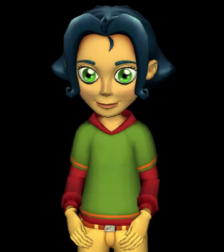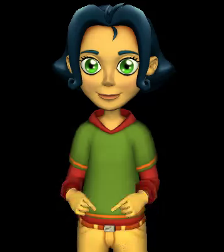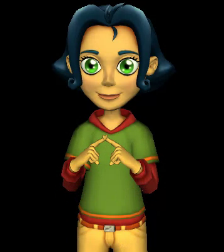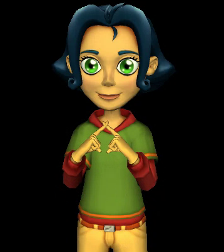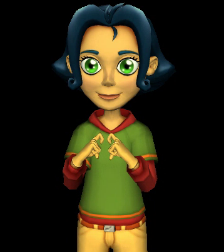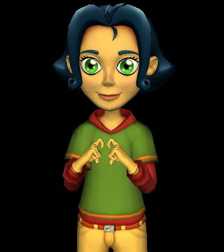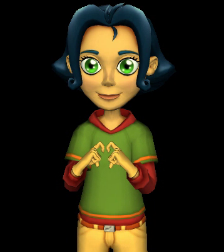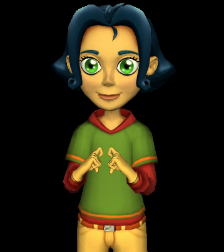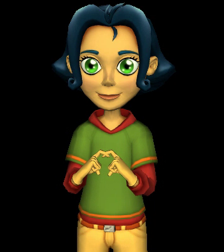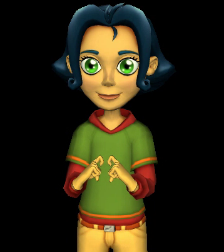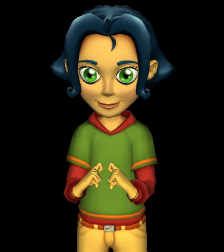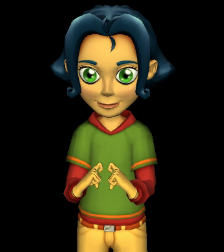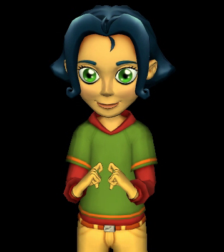أحسب